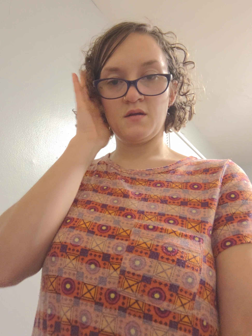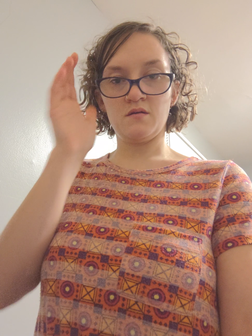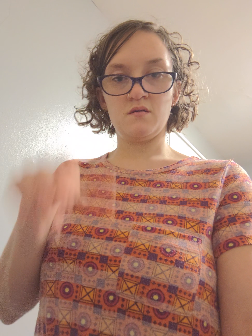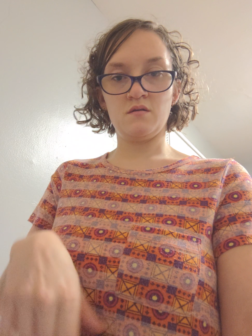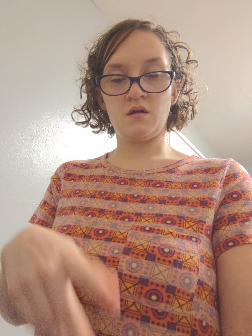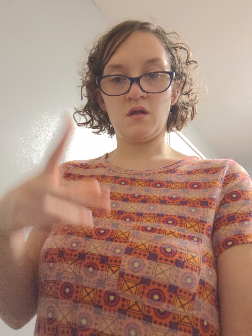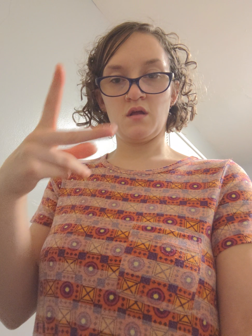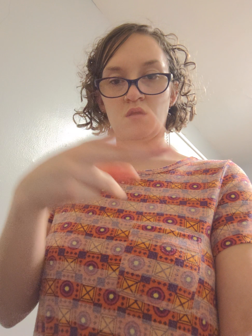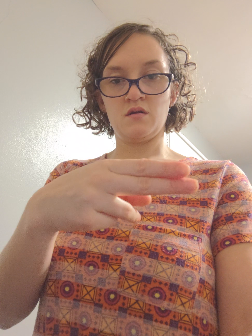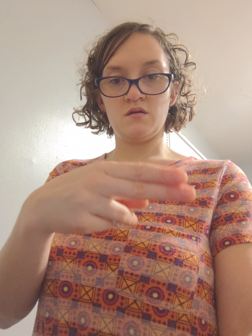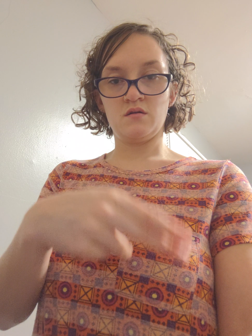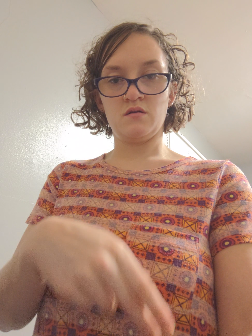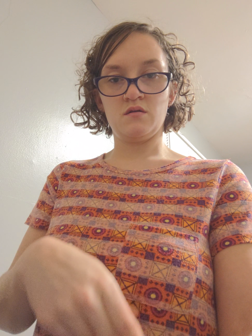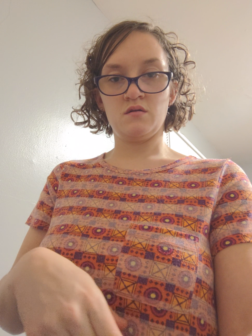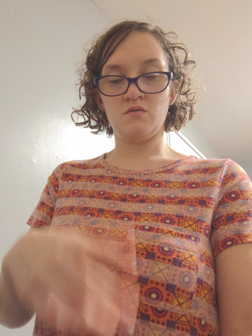cut